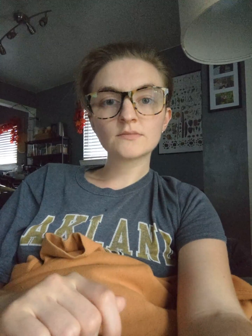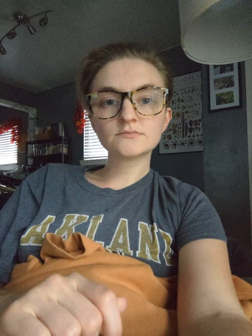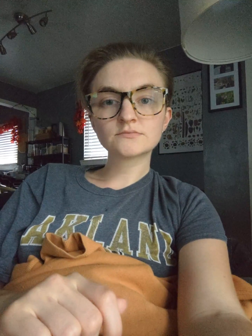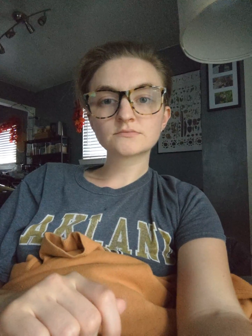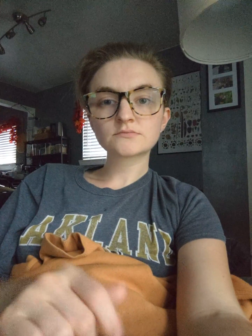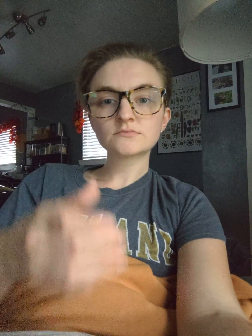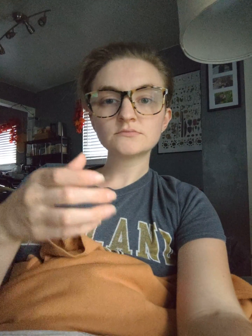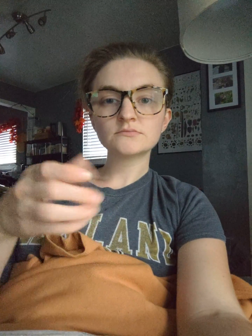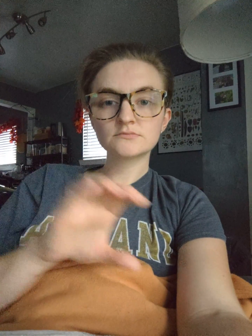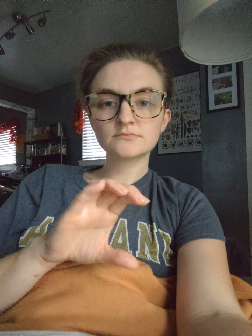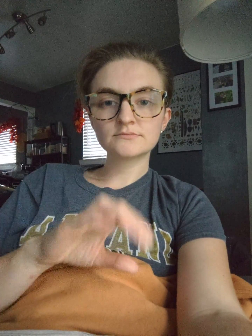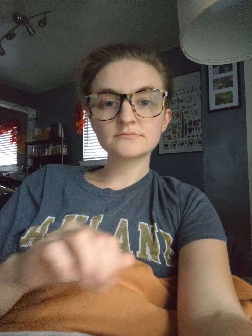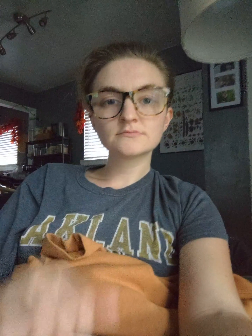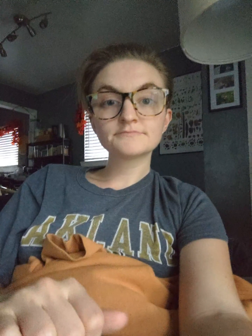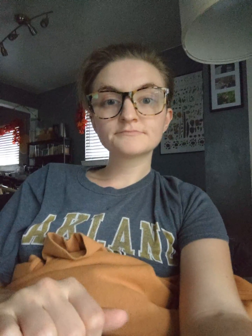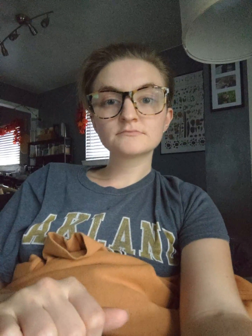dump